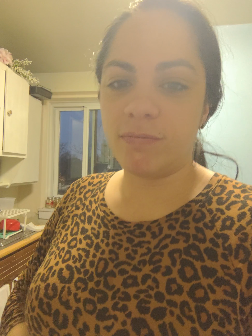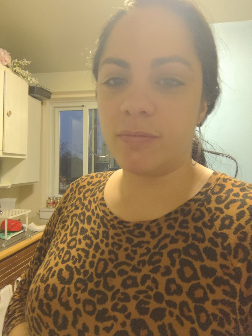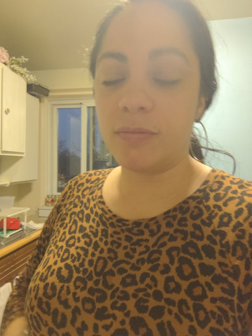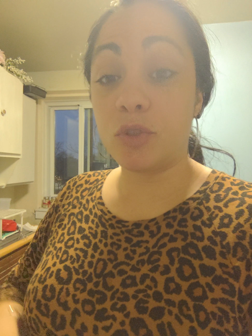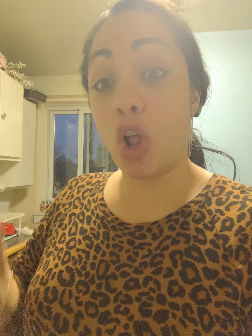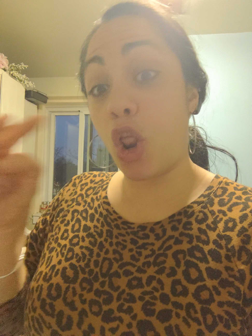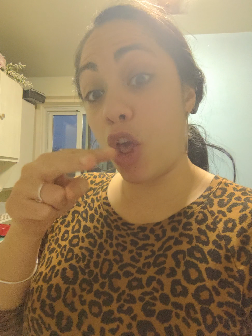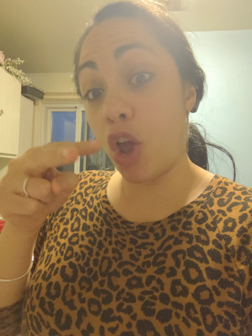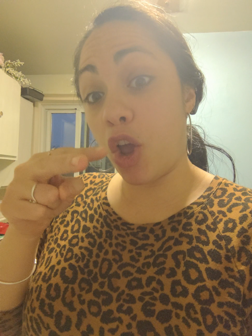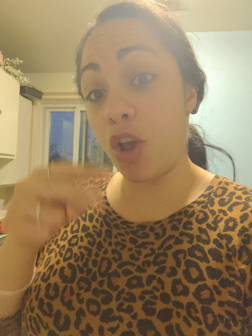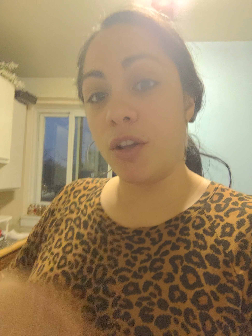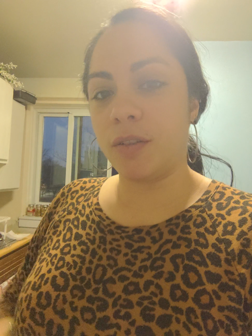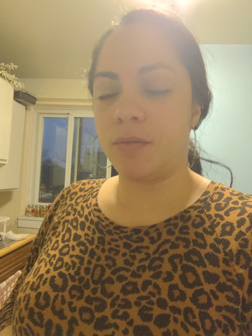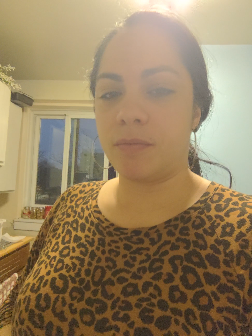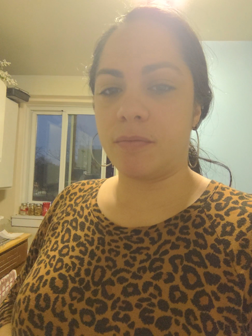look